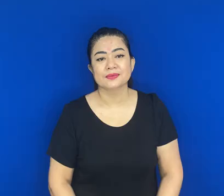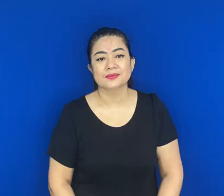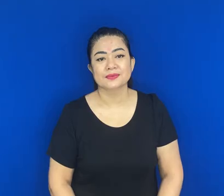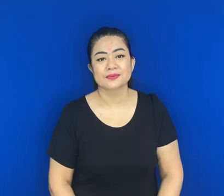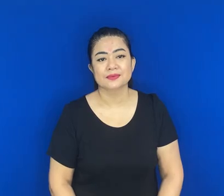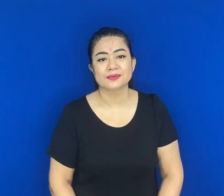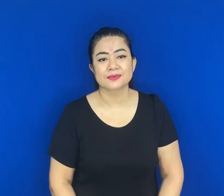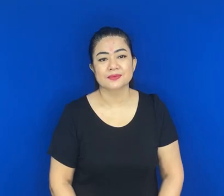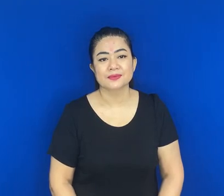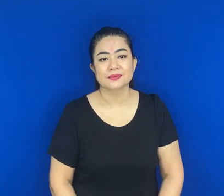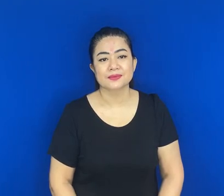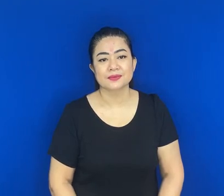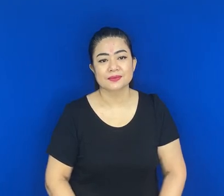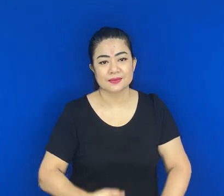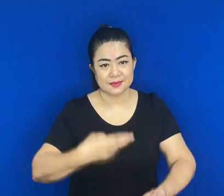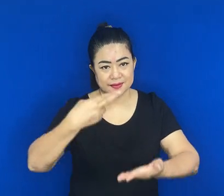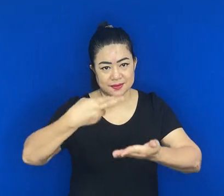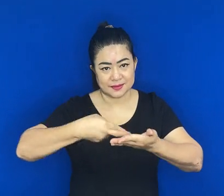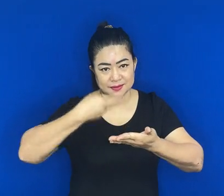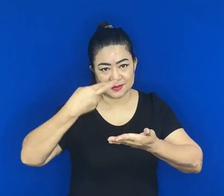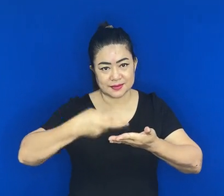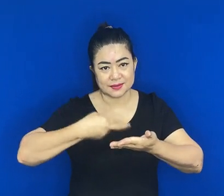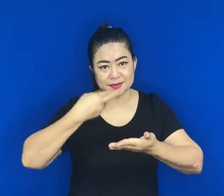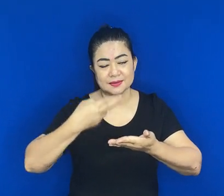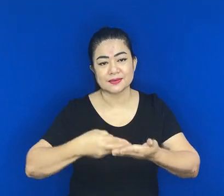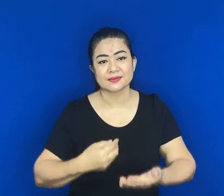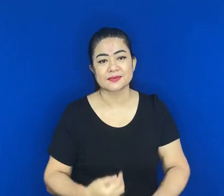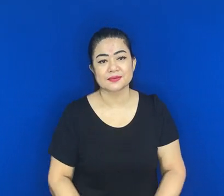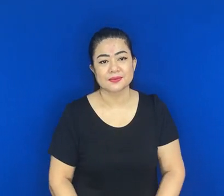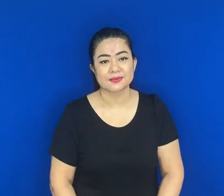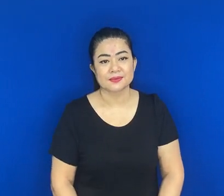rice